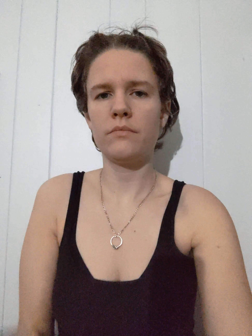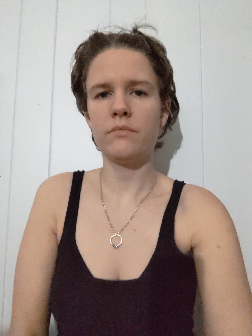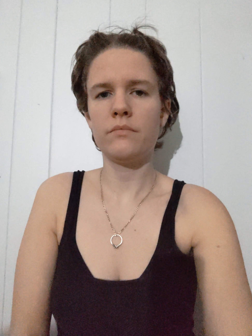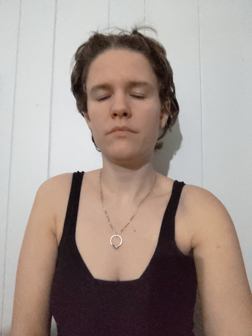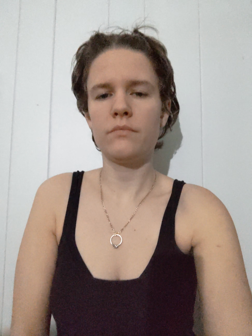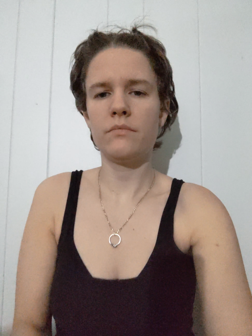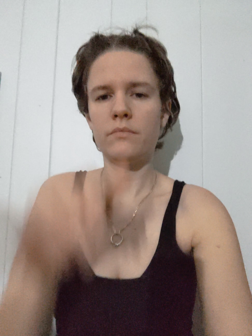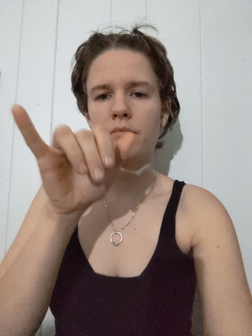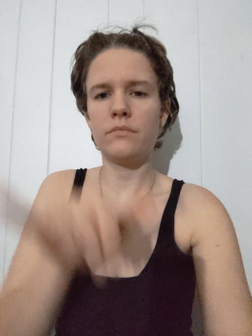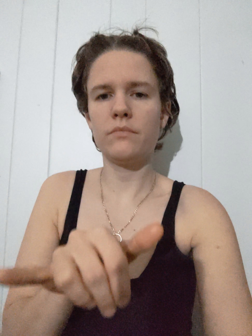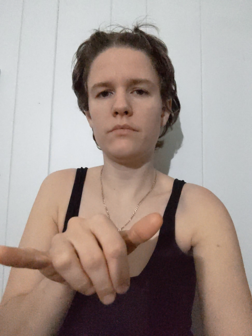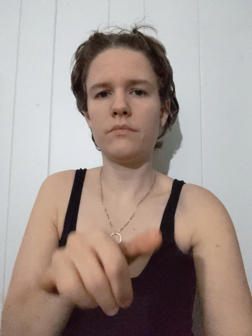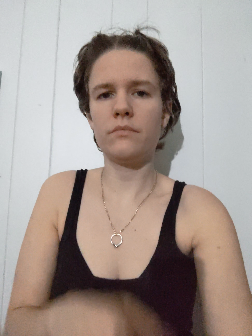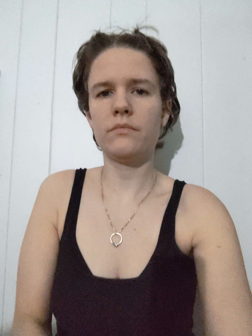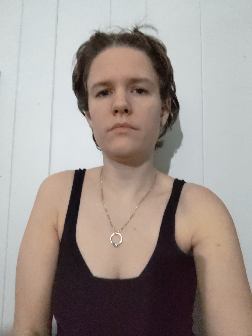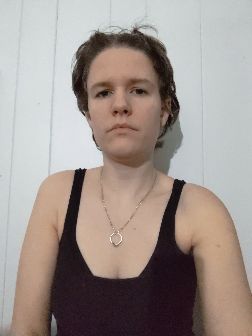stay